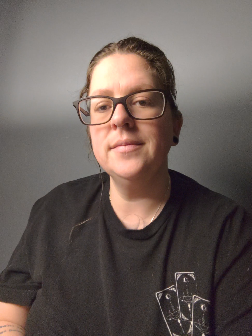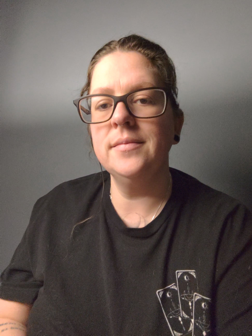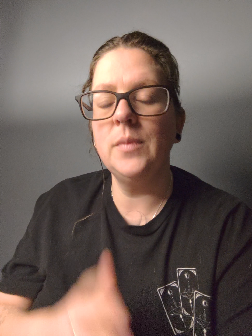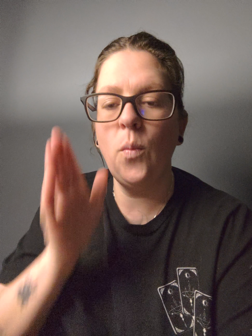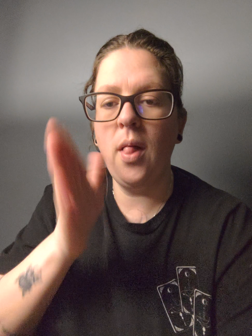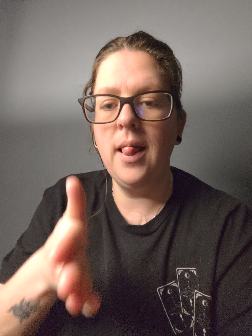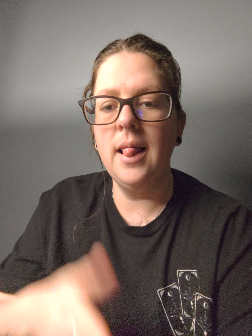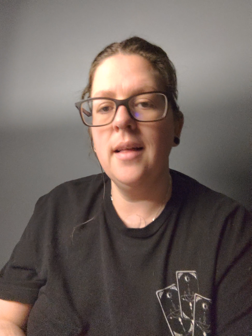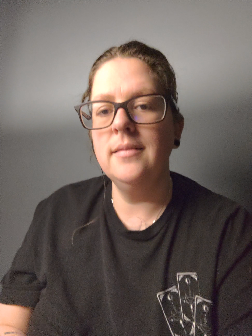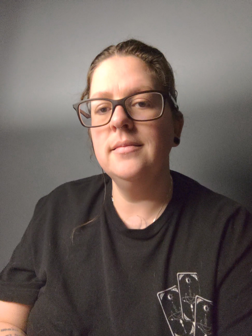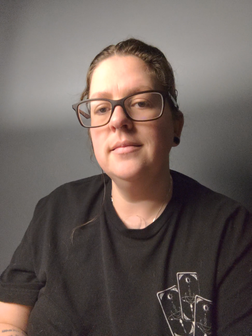will